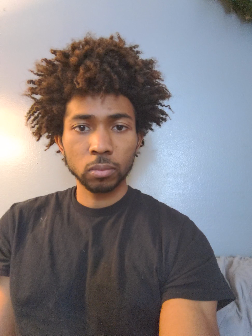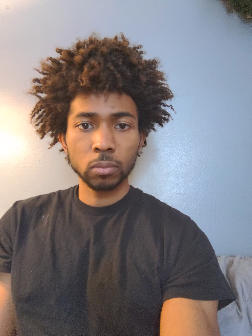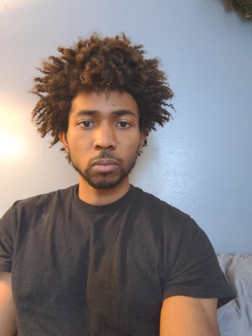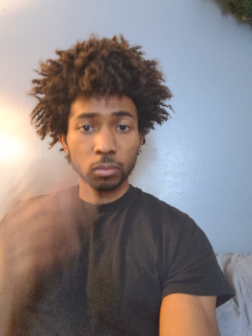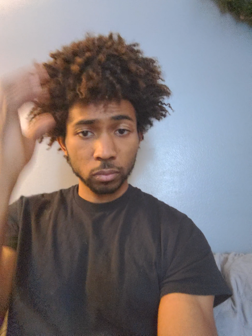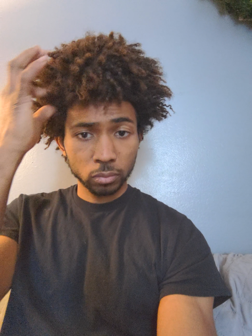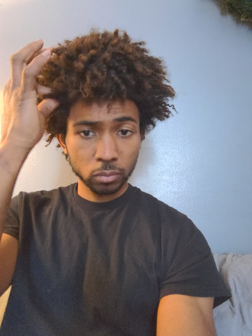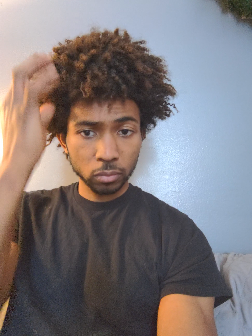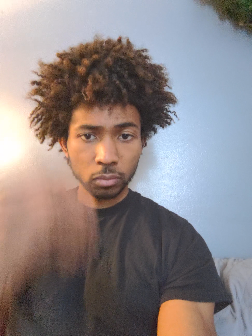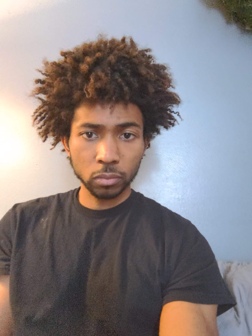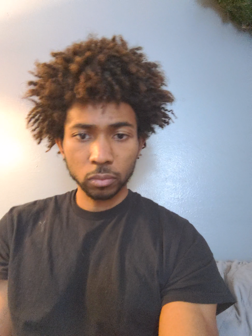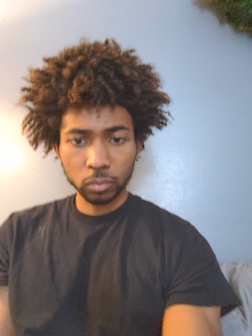hair